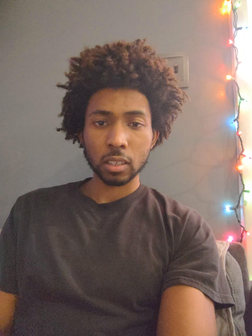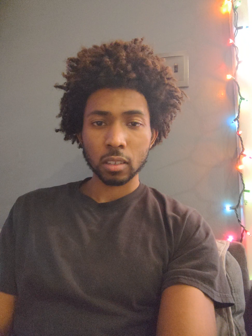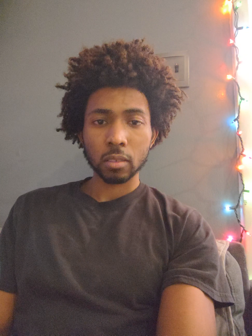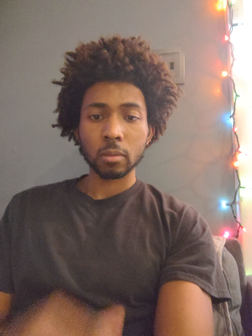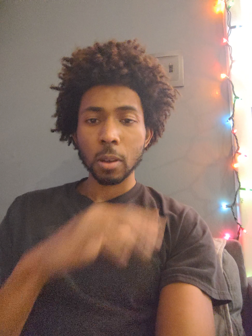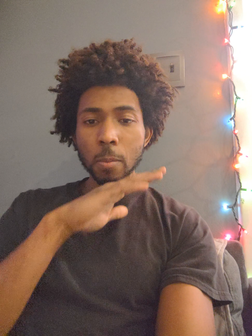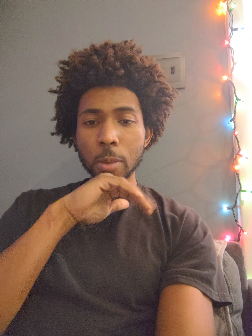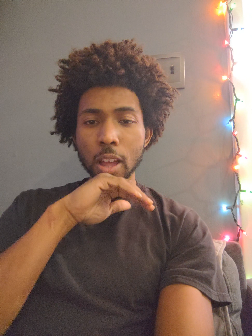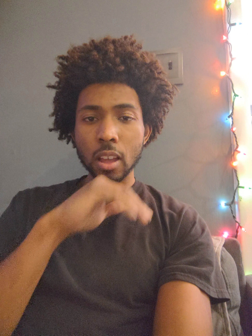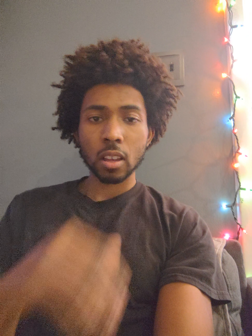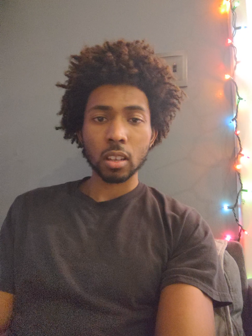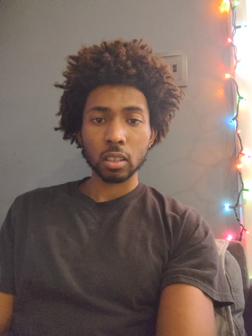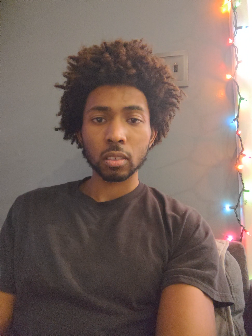pig